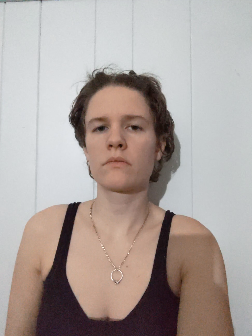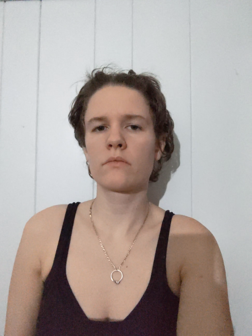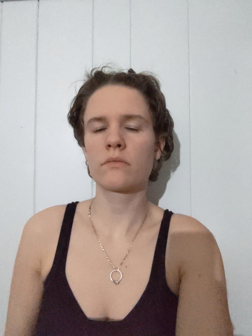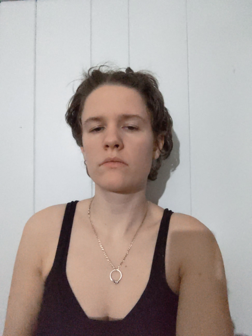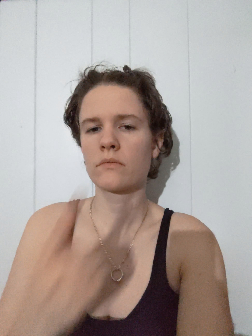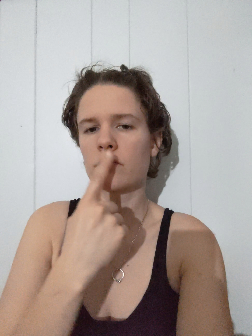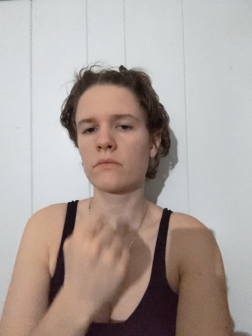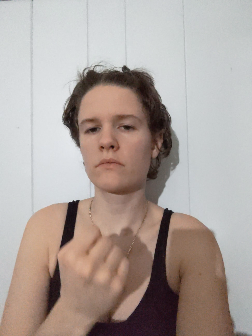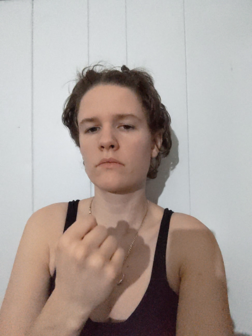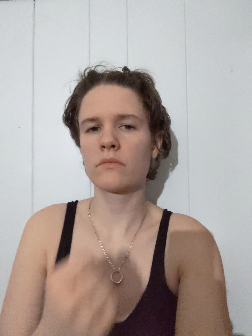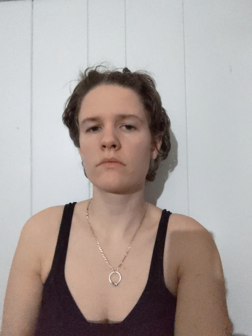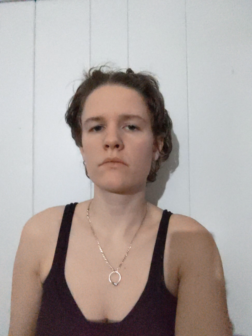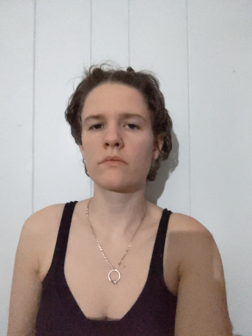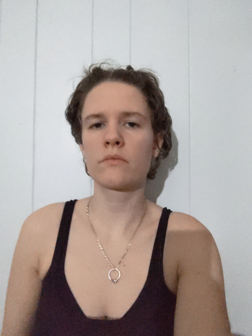red